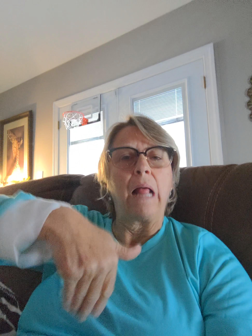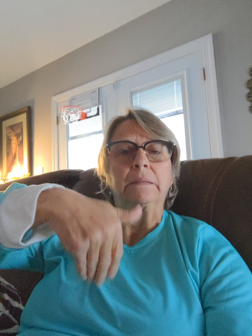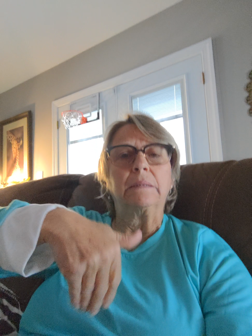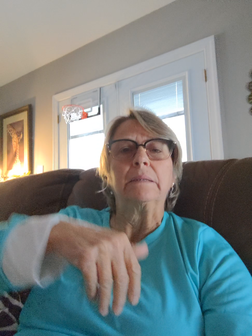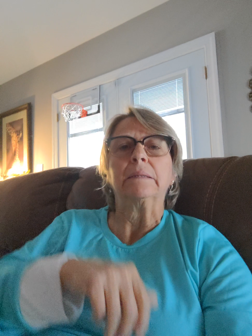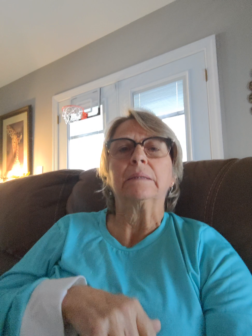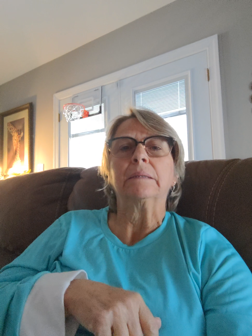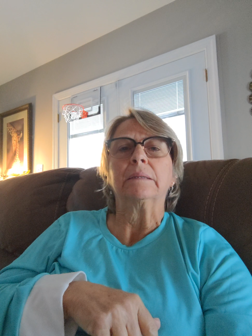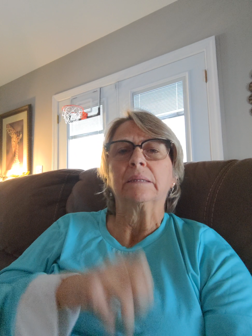night